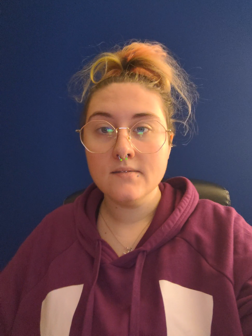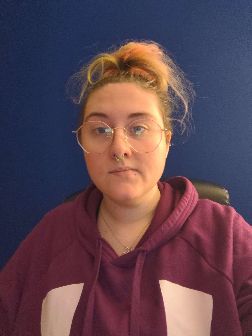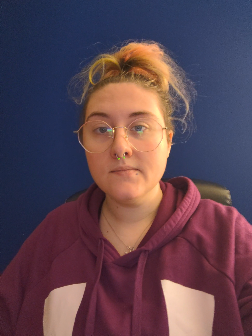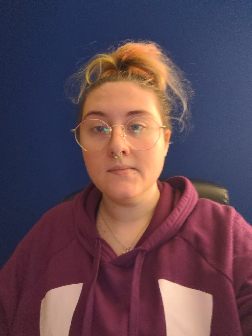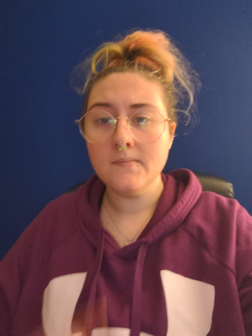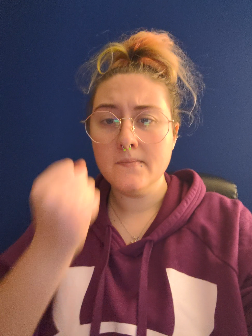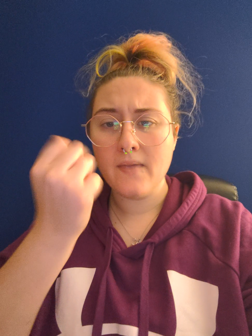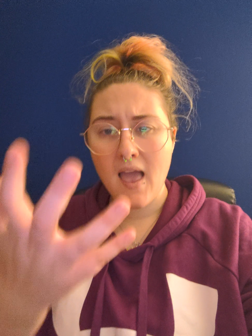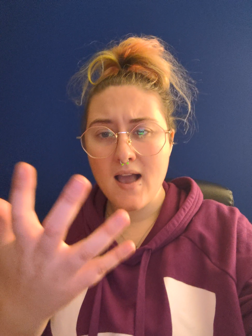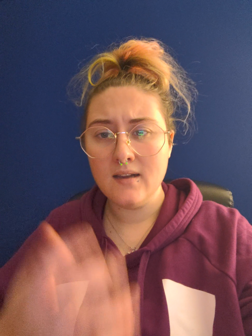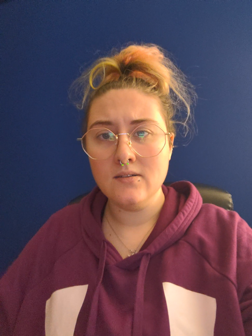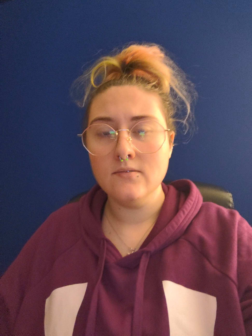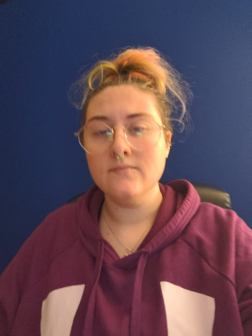many